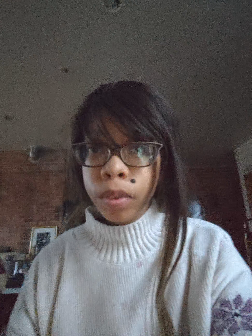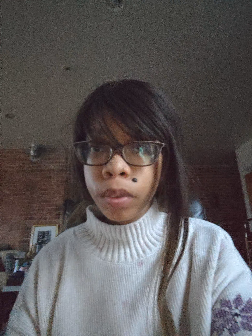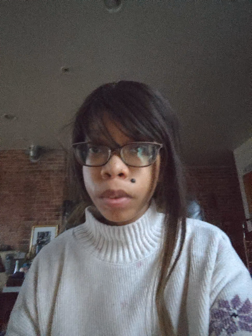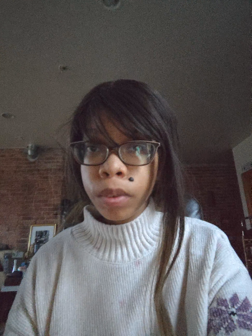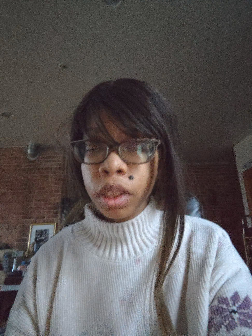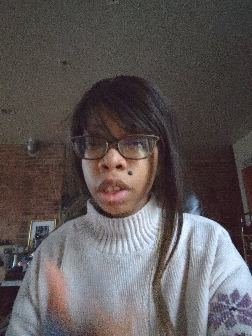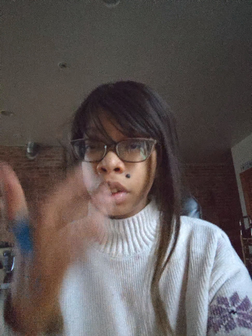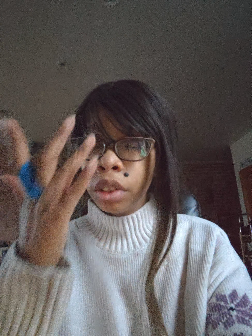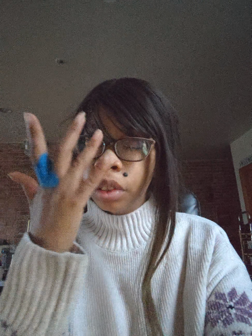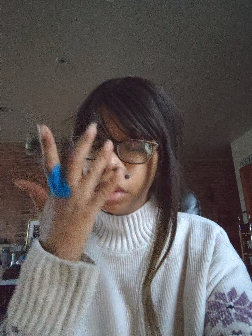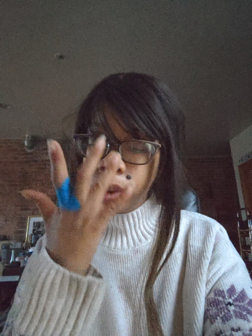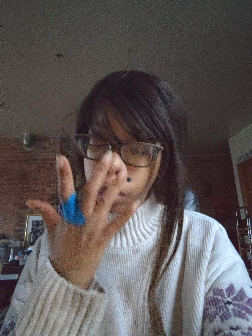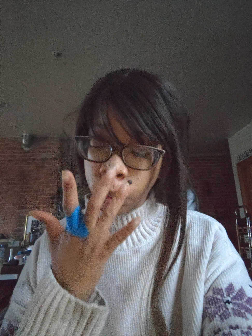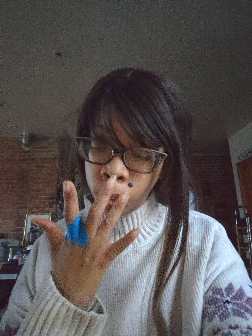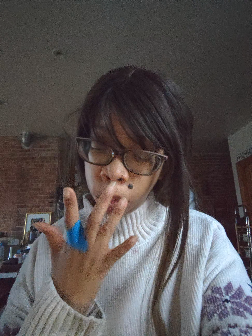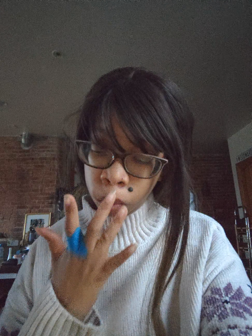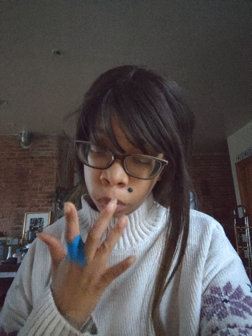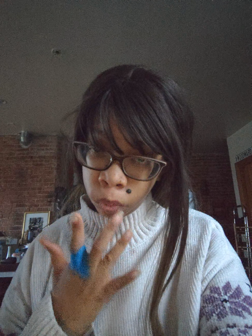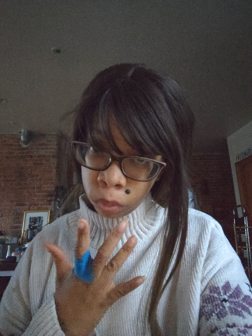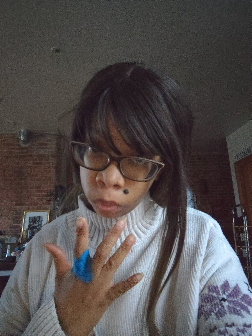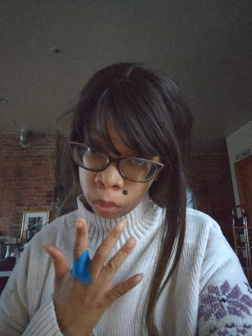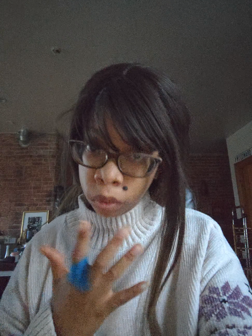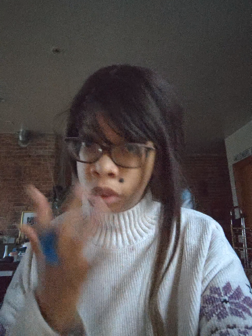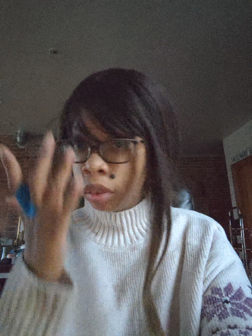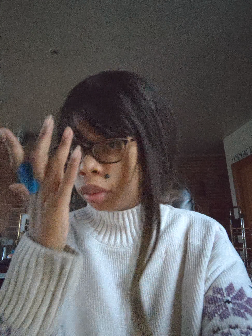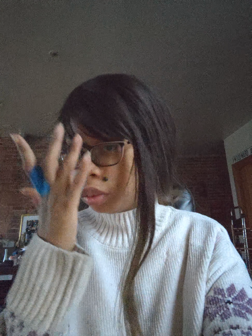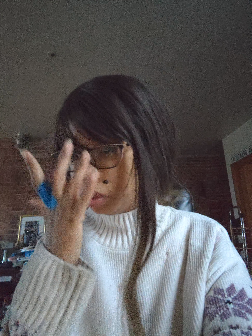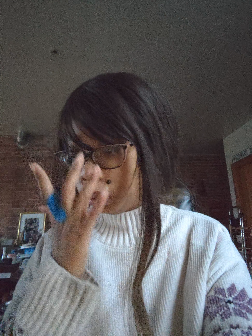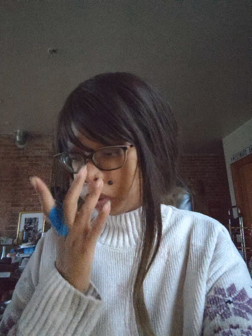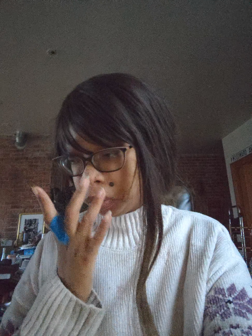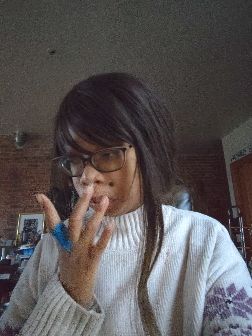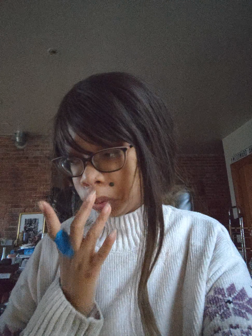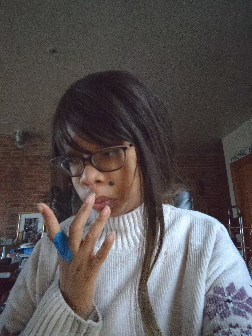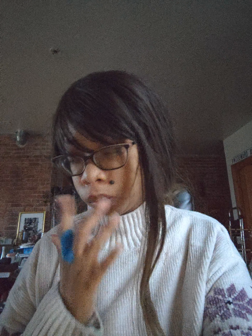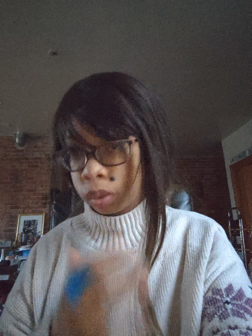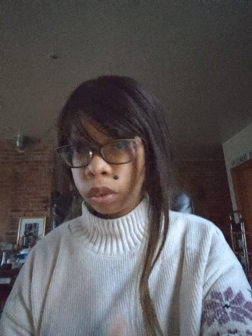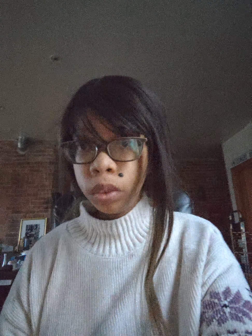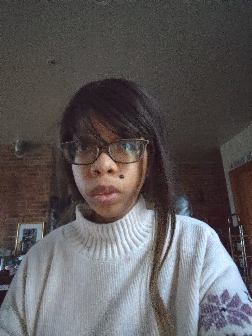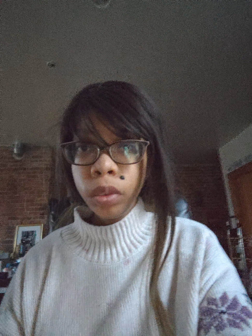sad